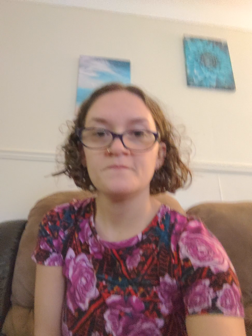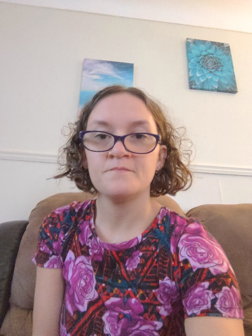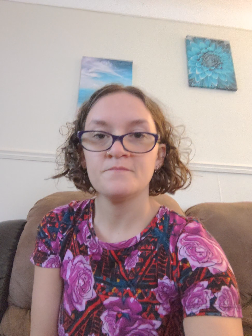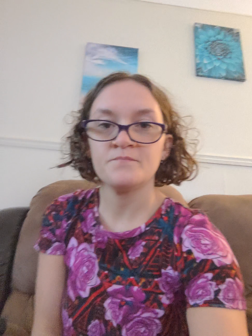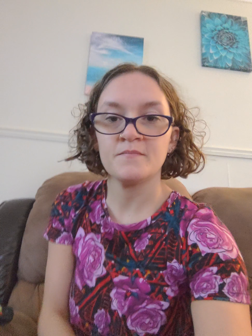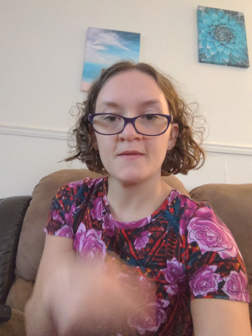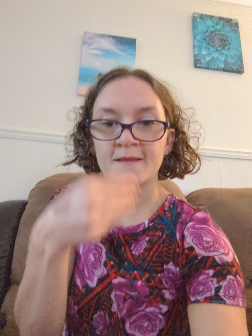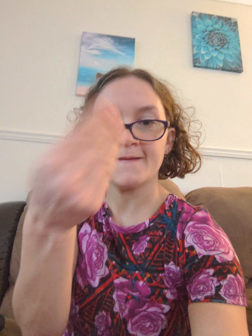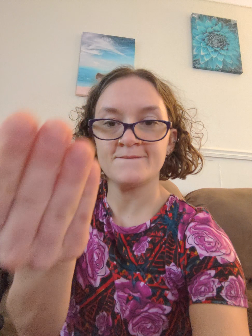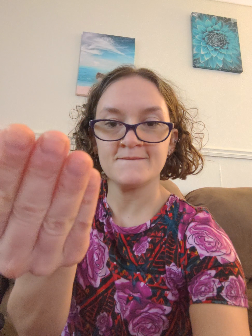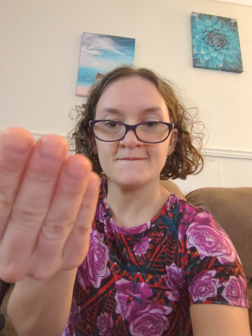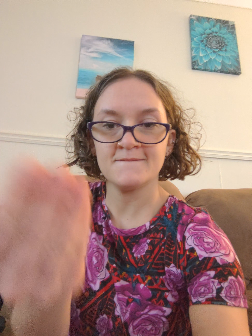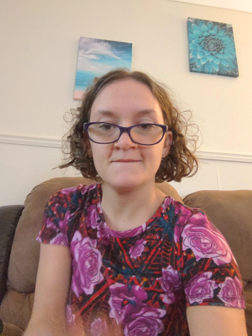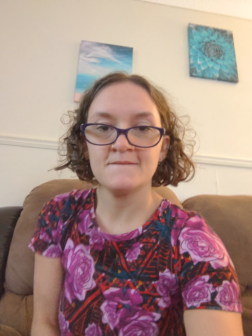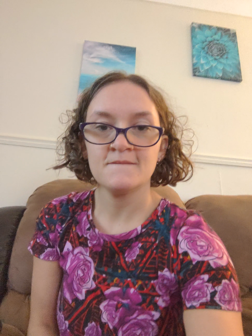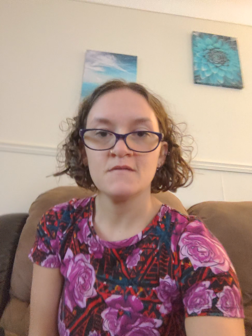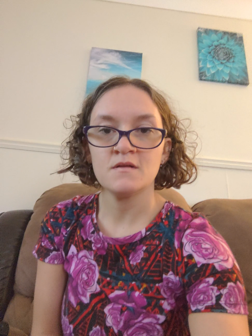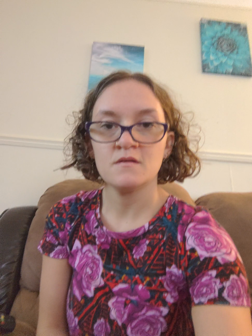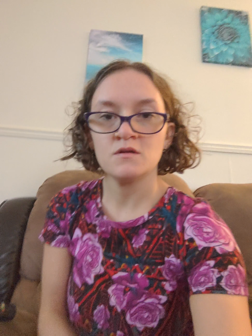give